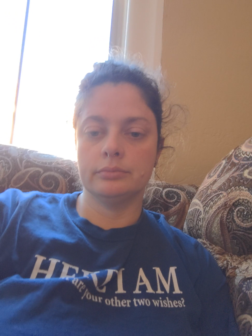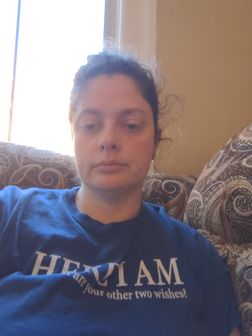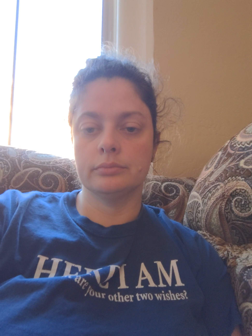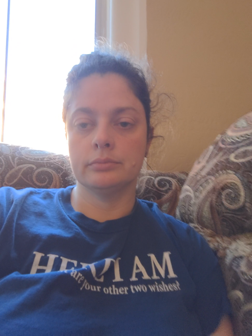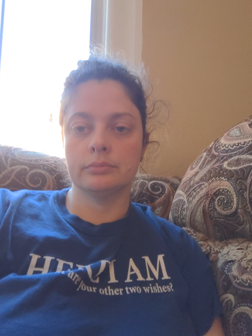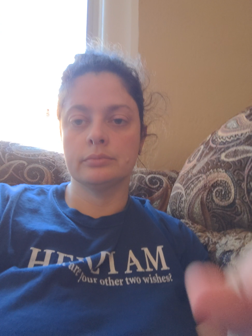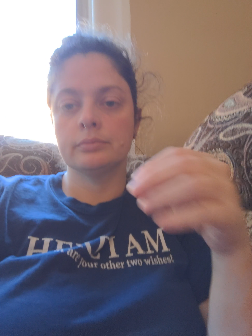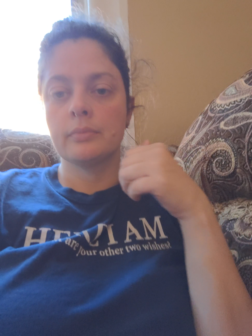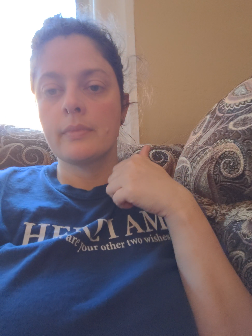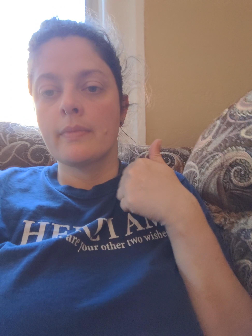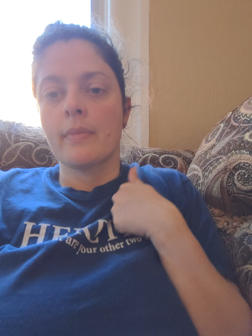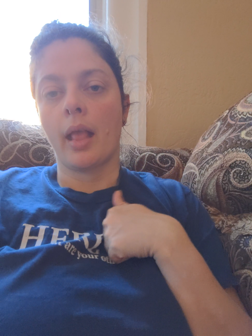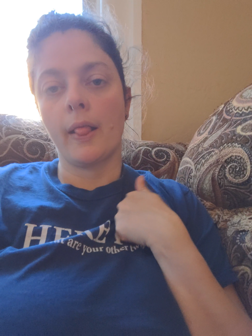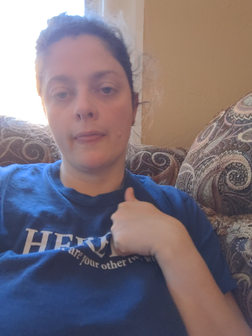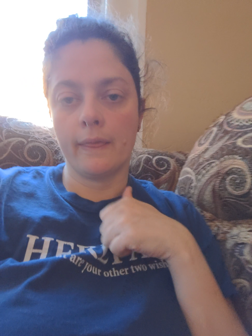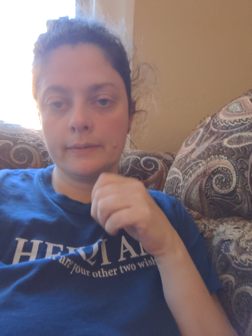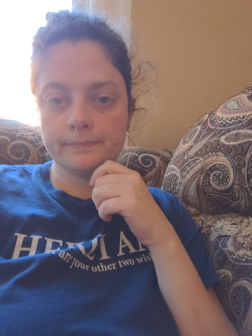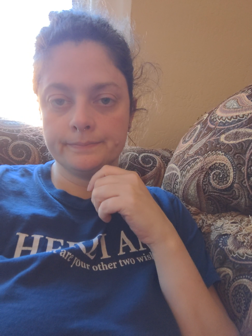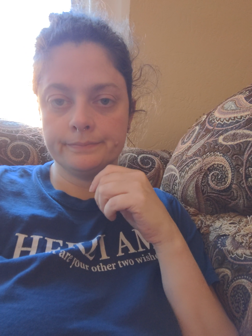bath